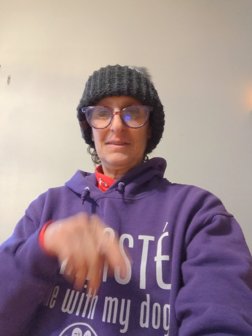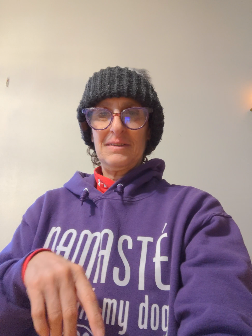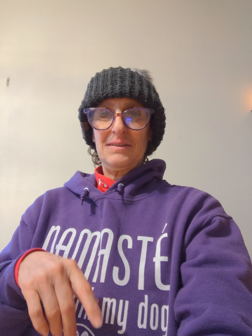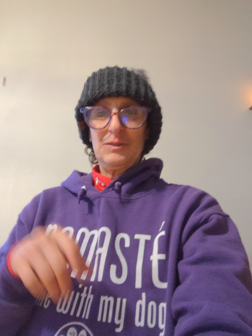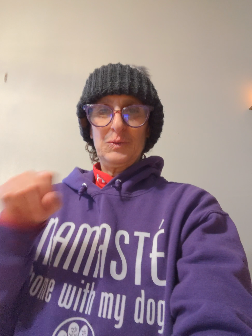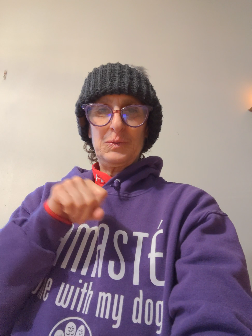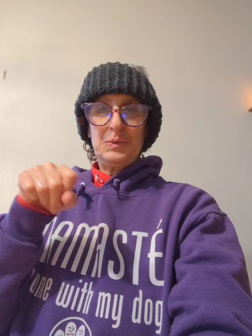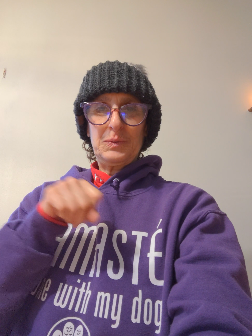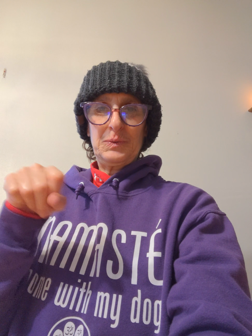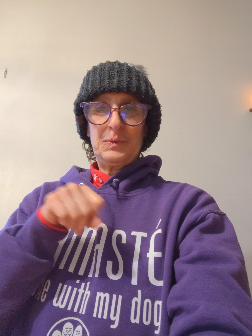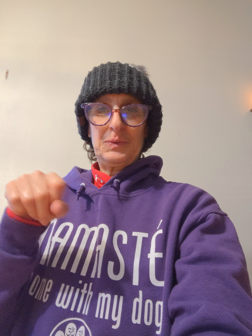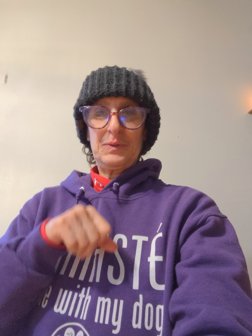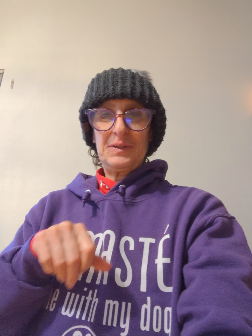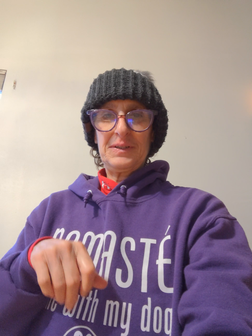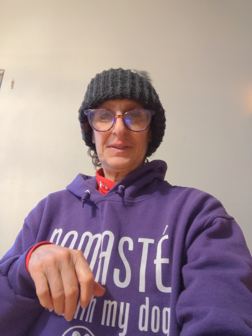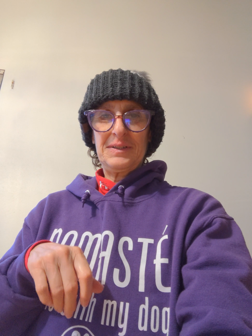shoe